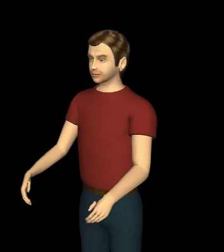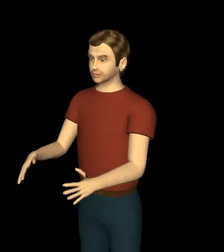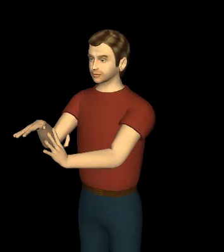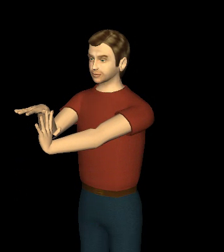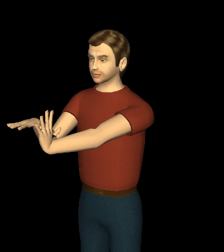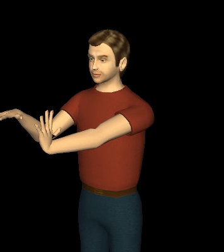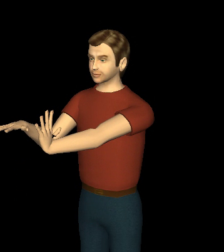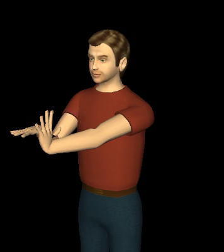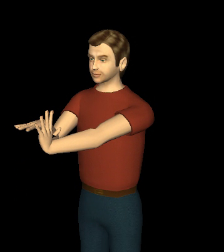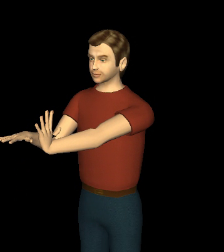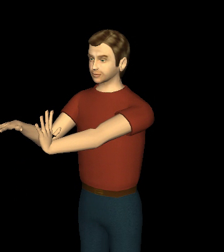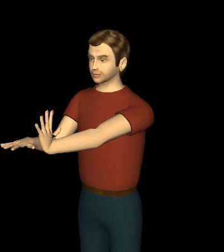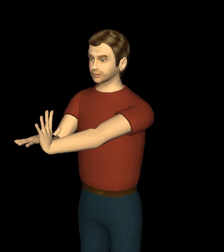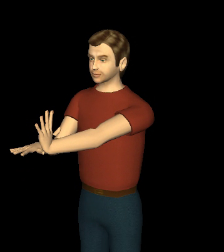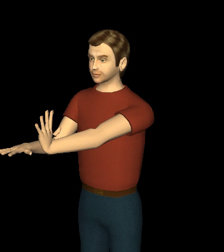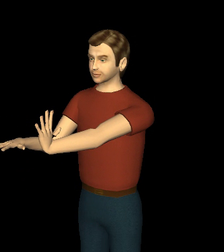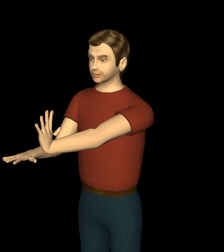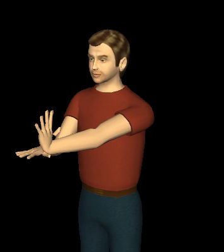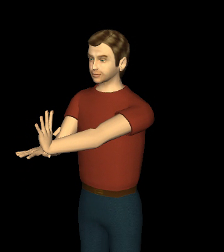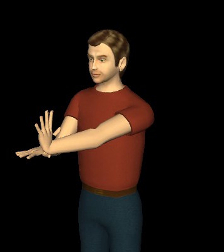خريف